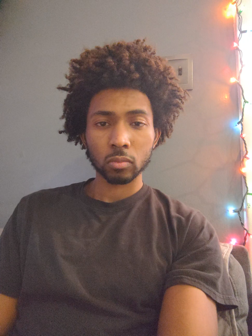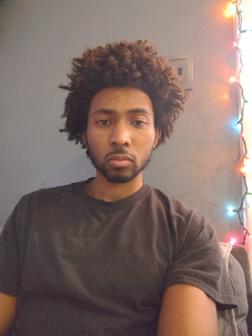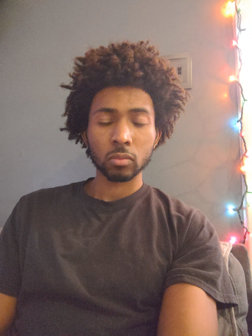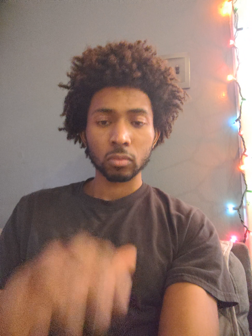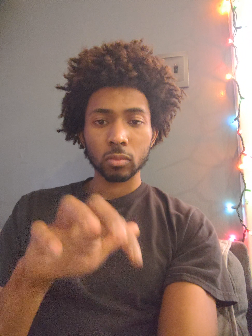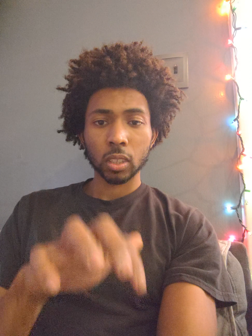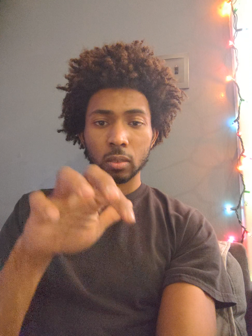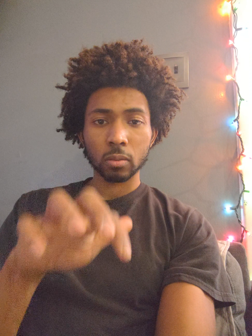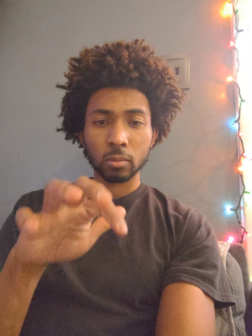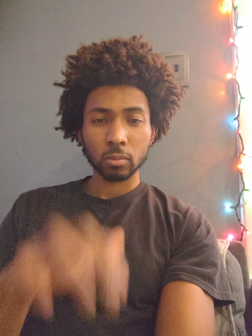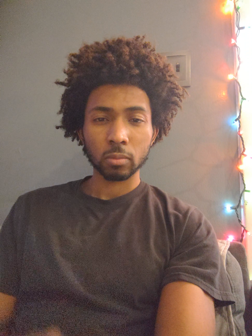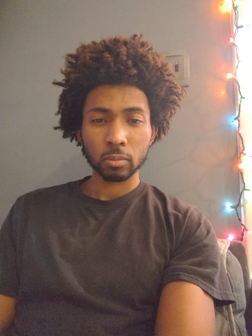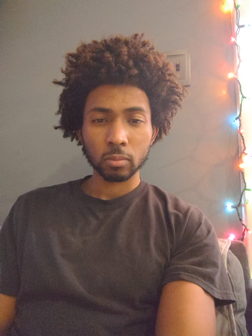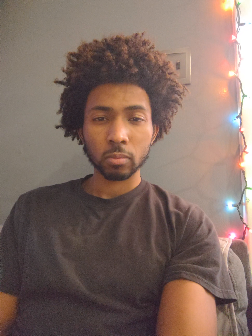alligator